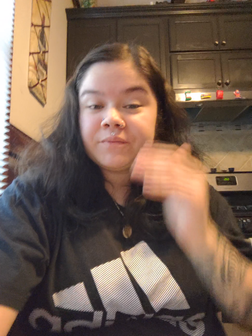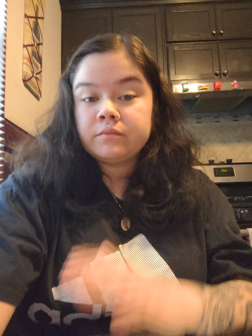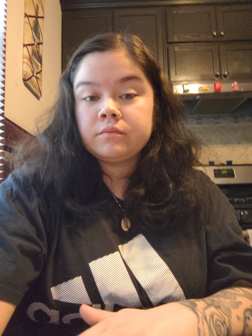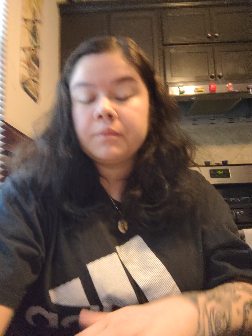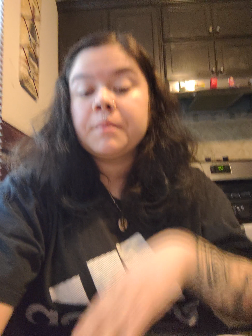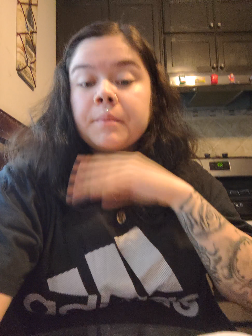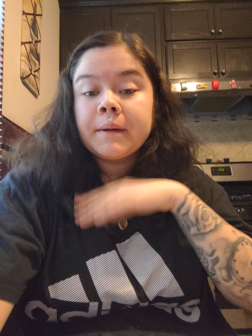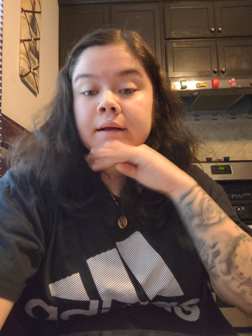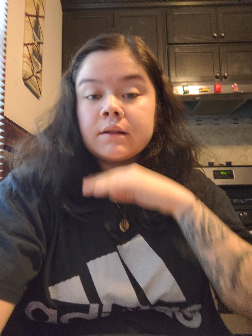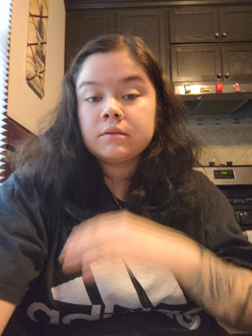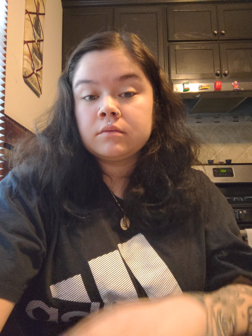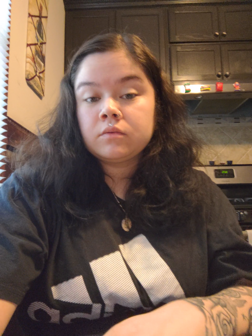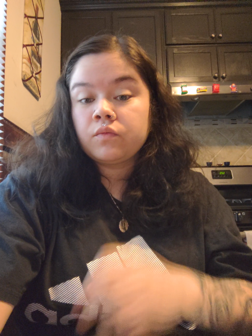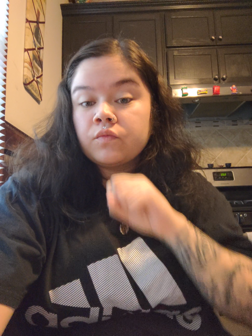pig